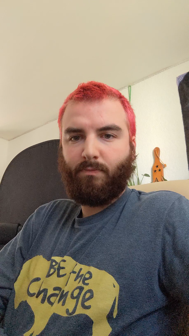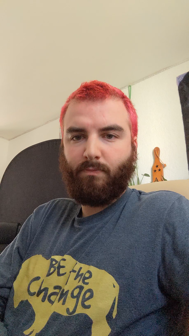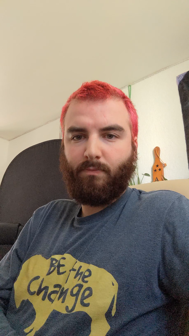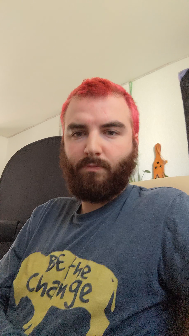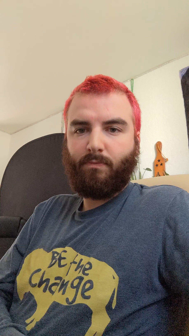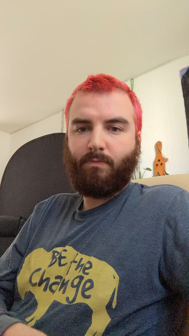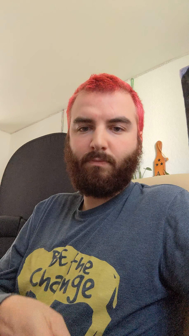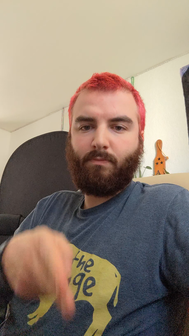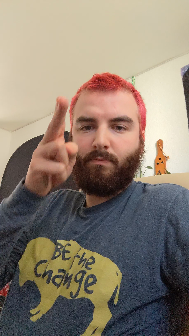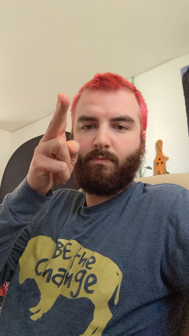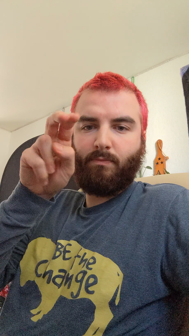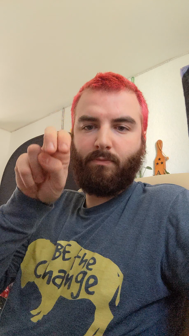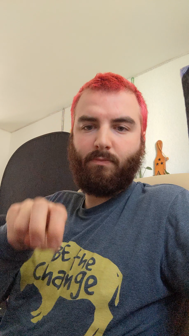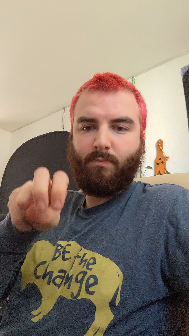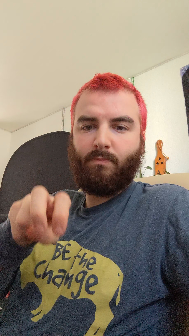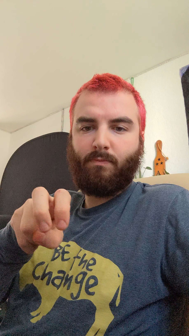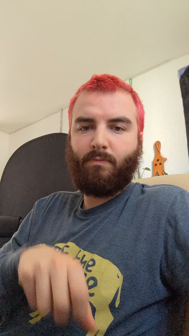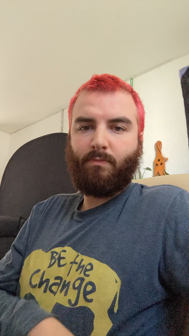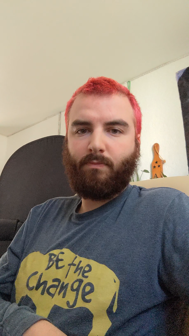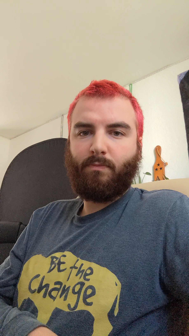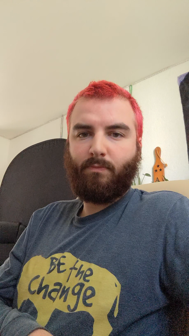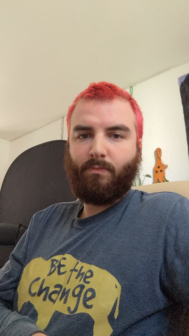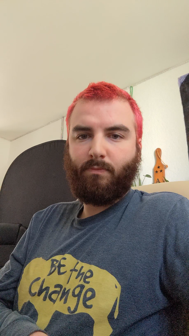high chair